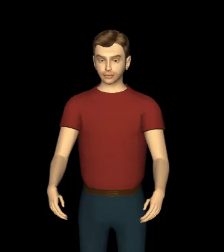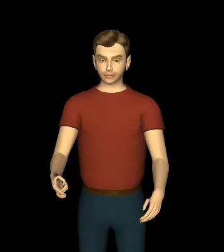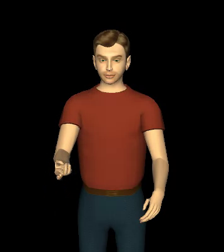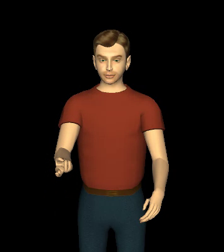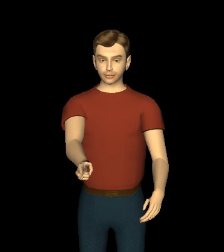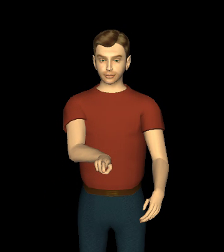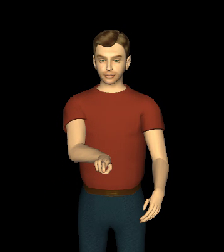يعود